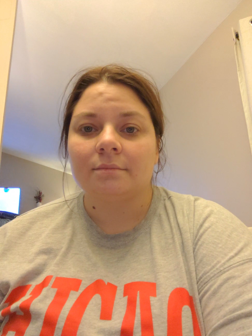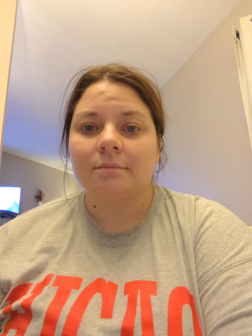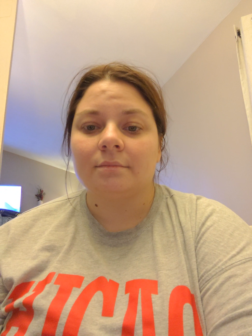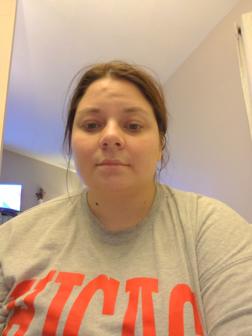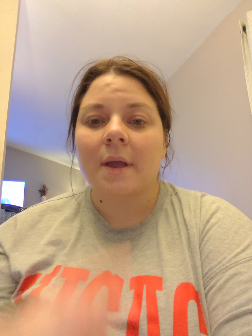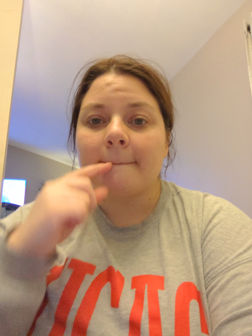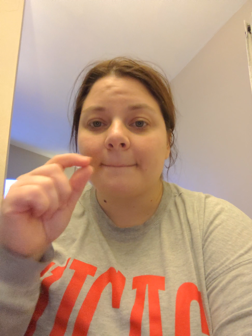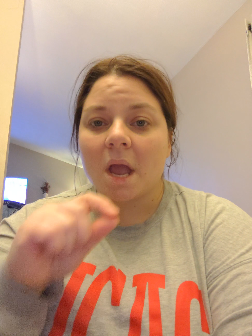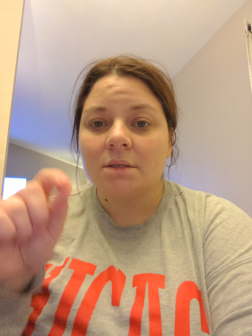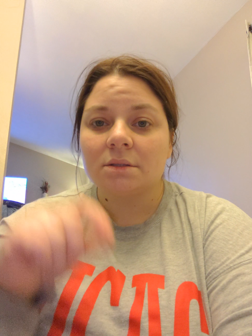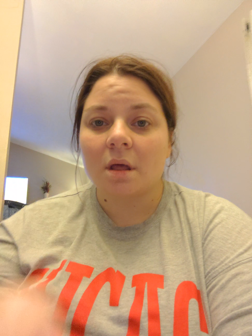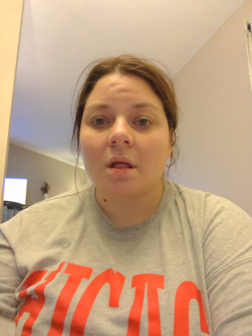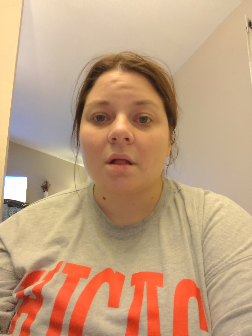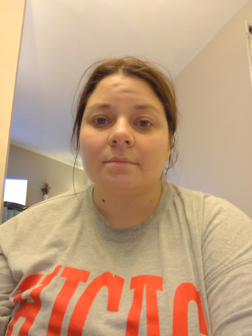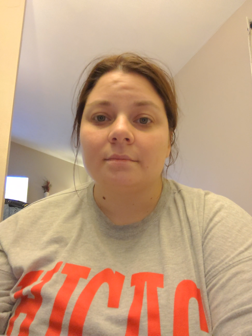pencil